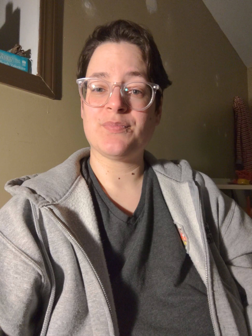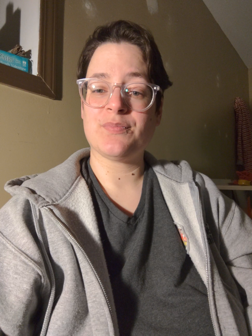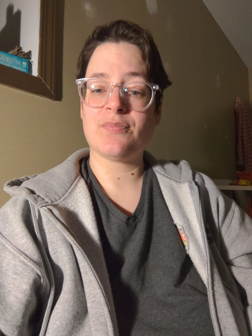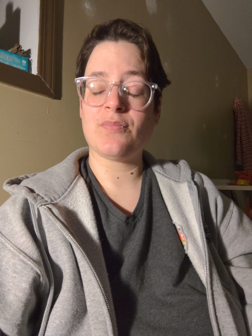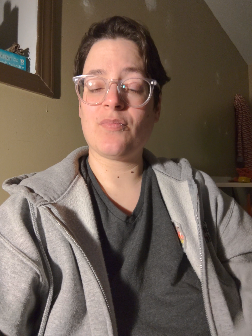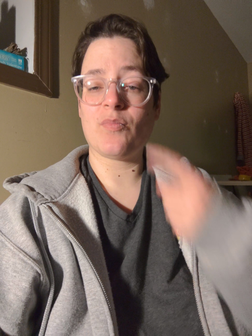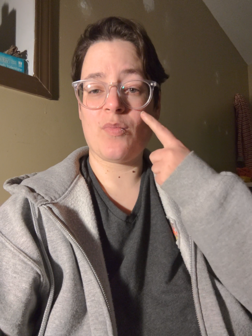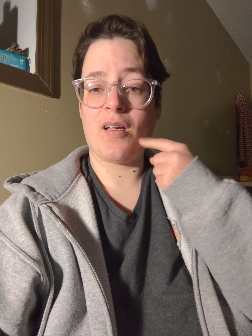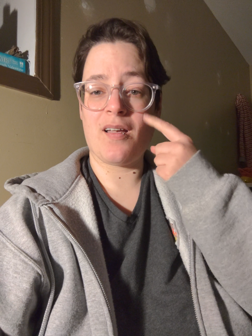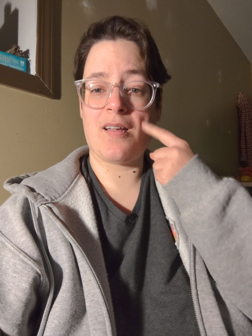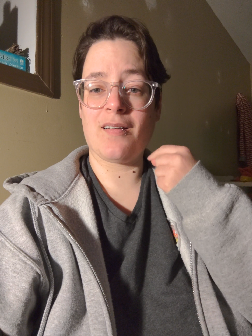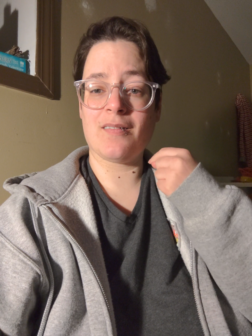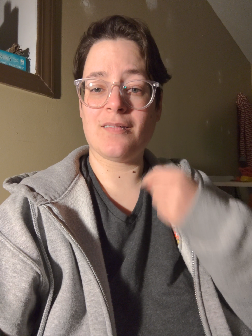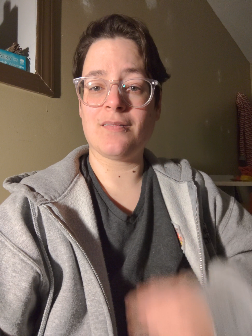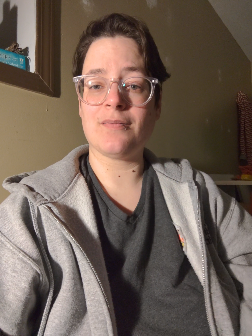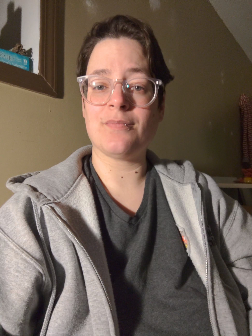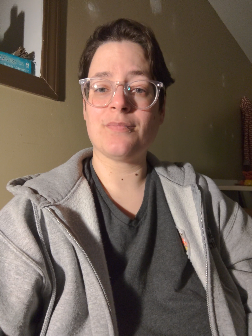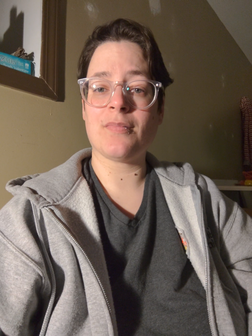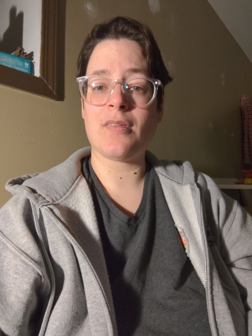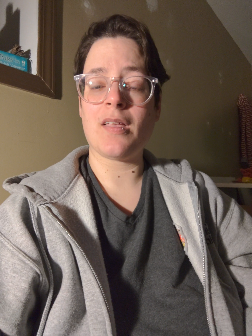cry